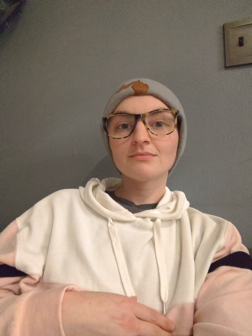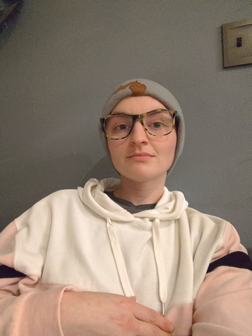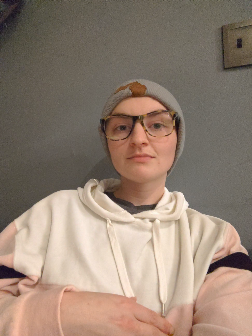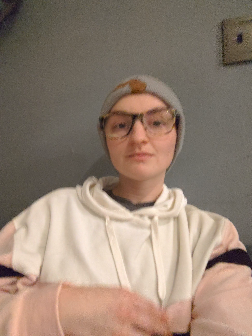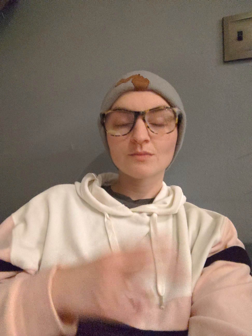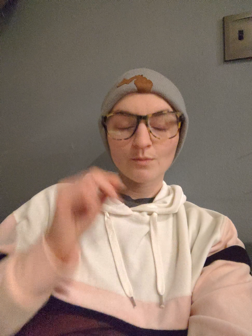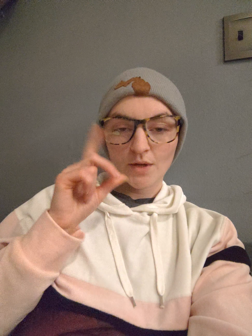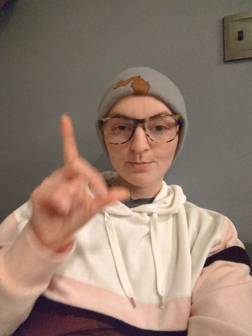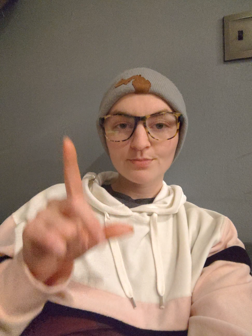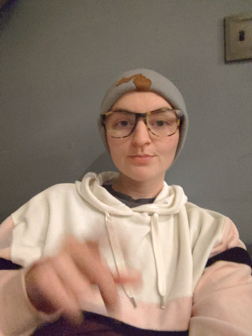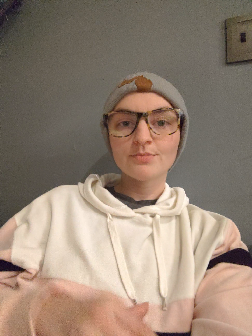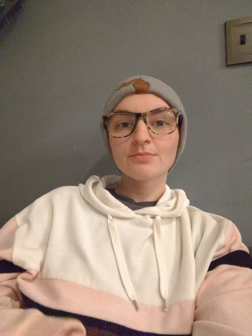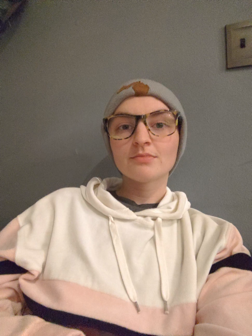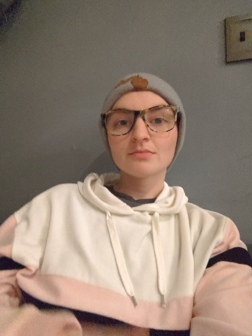awake